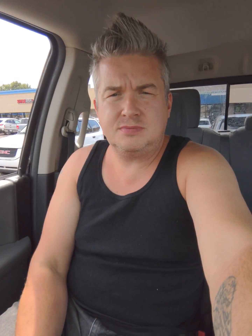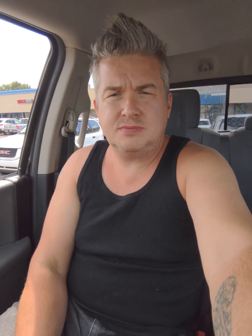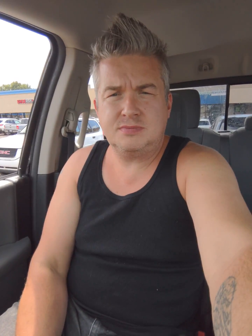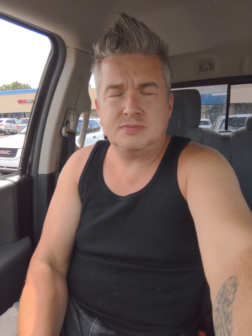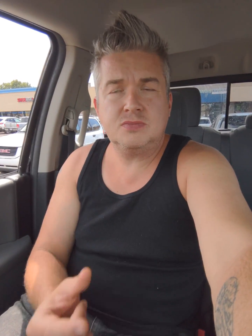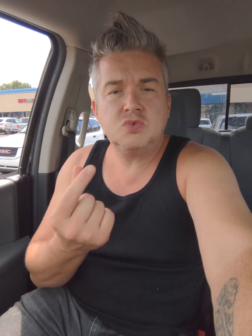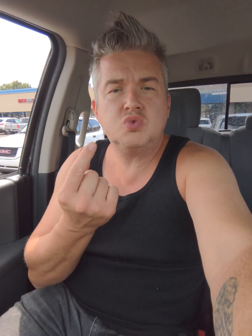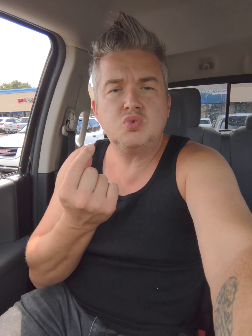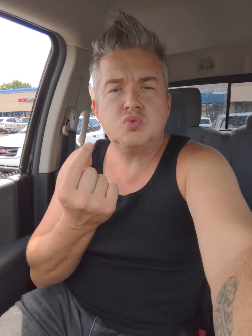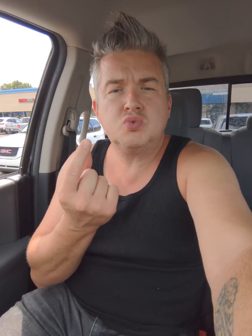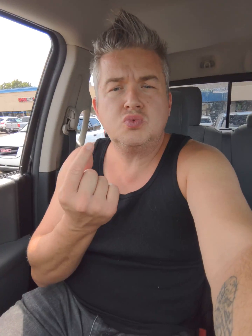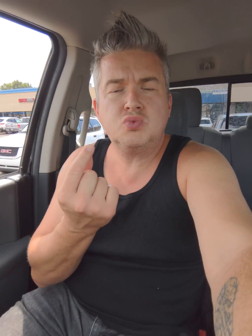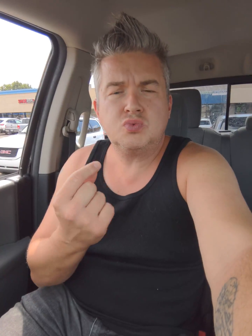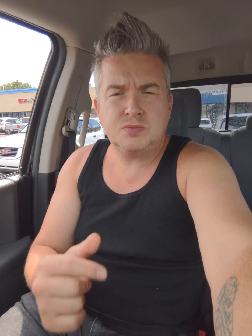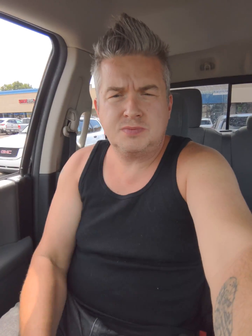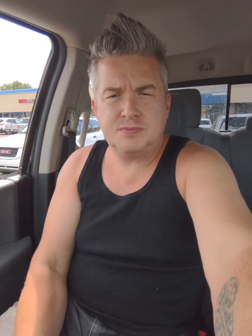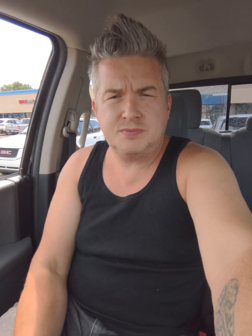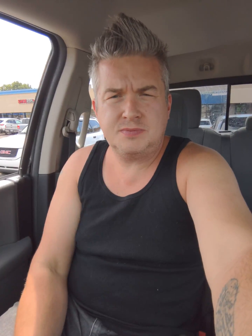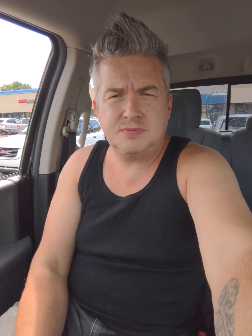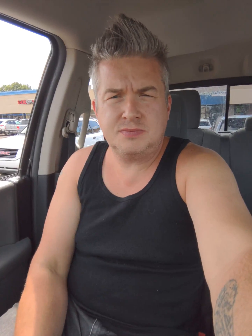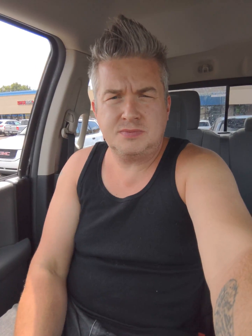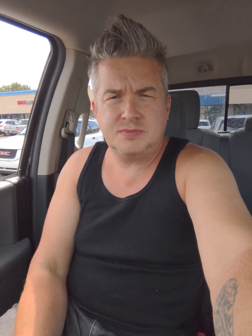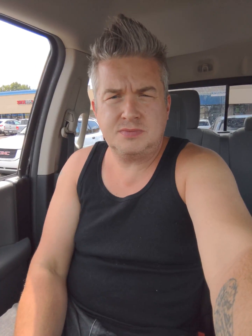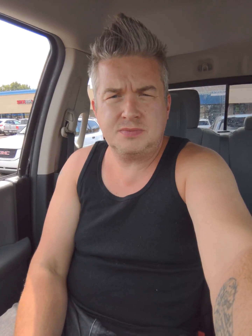do